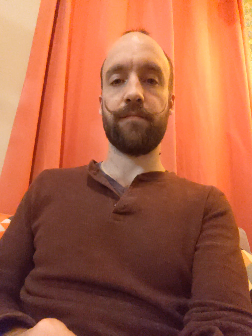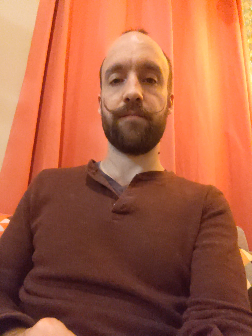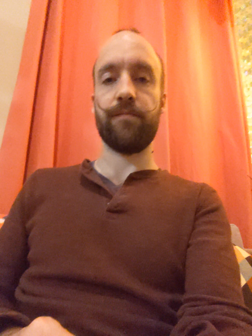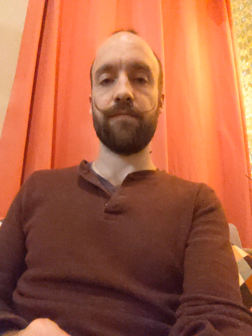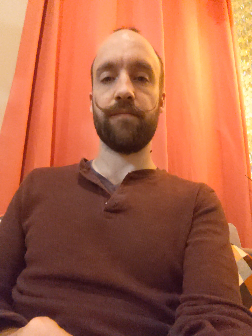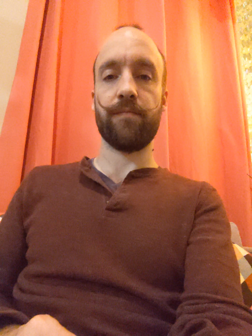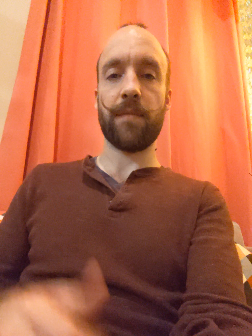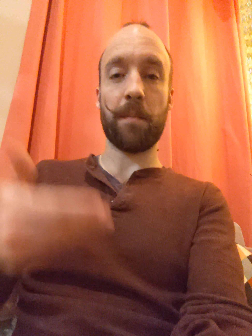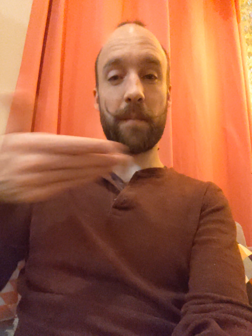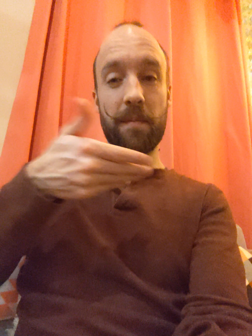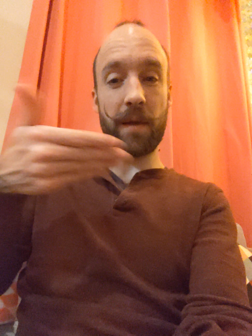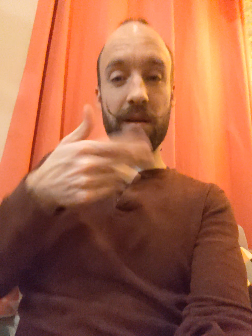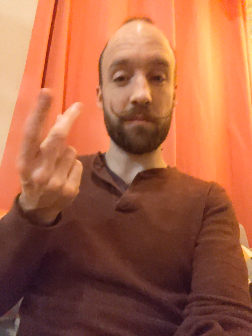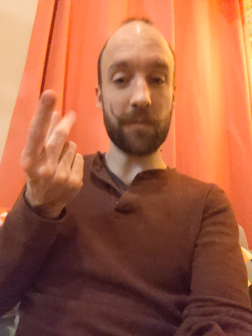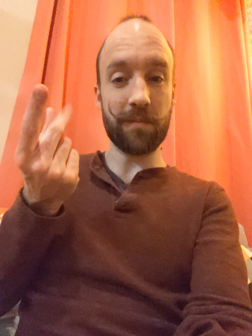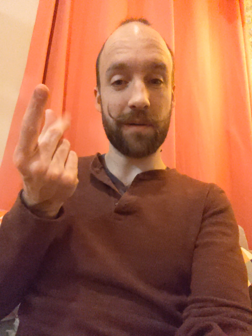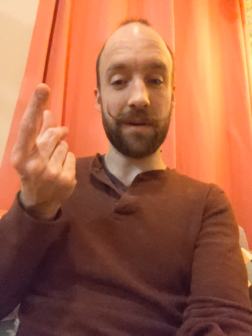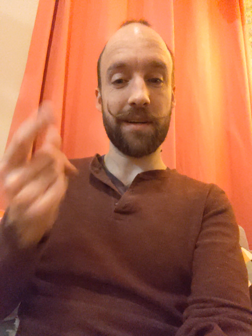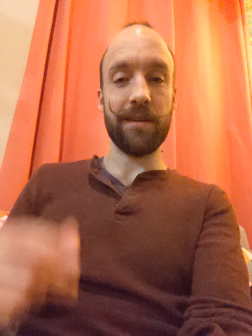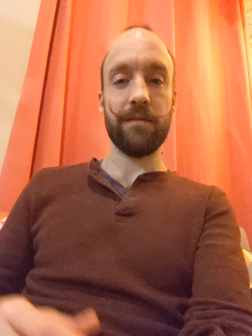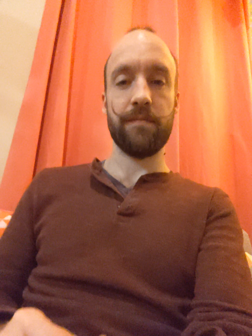puppy